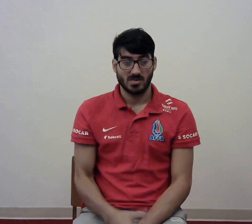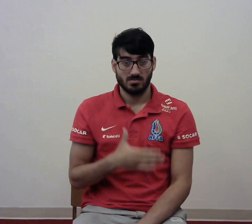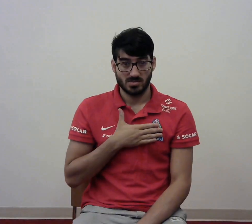mən